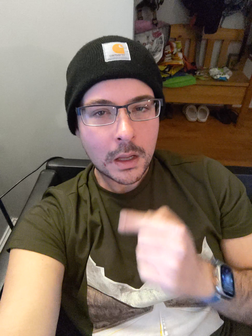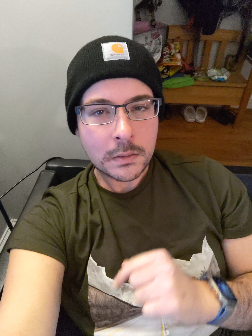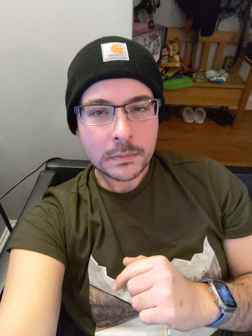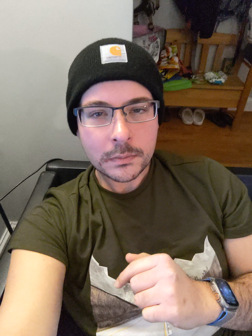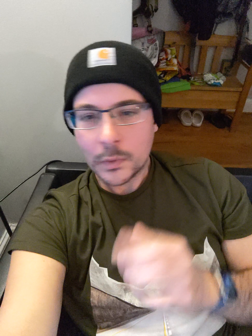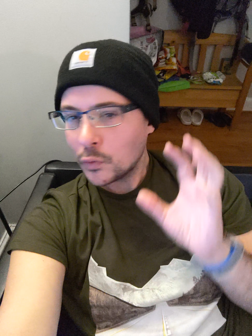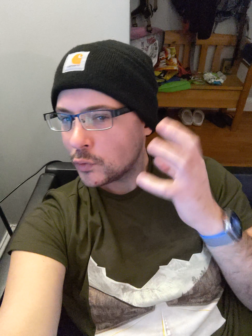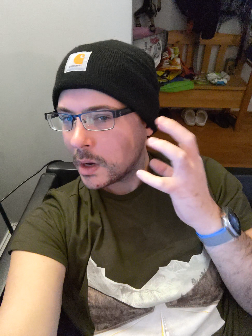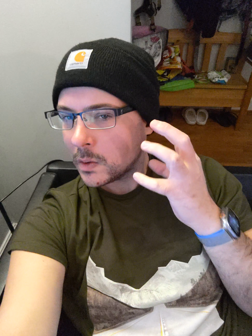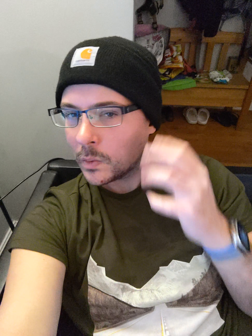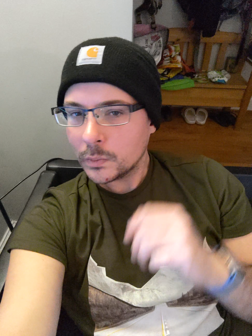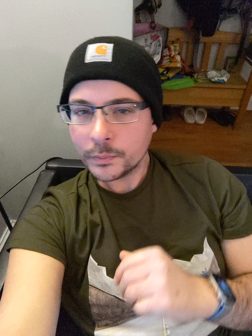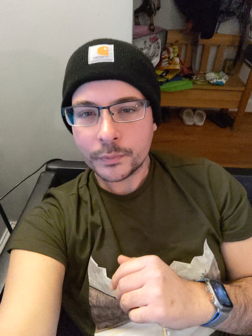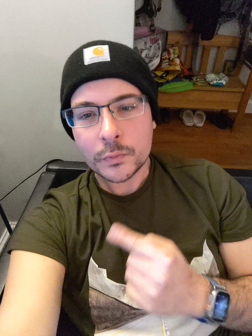radio